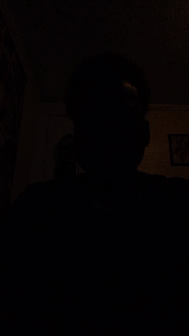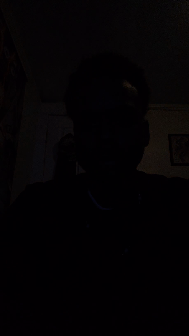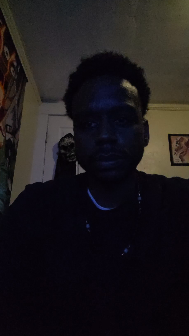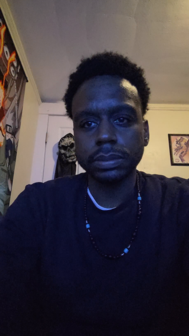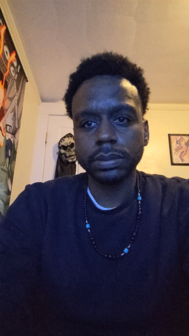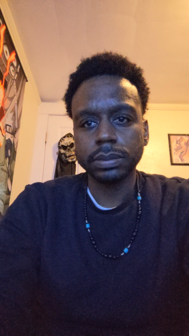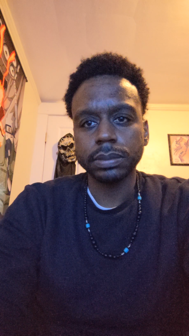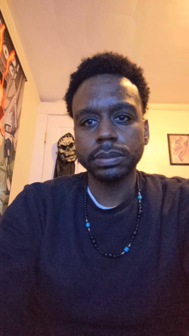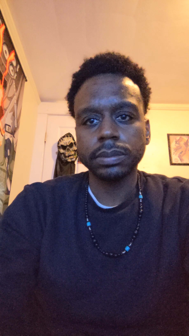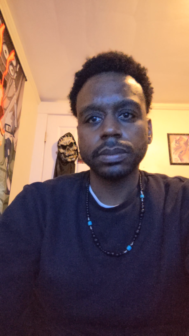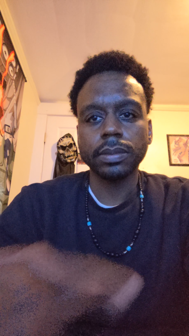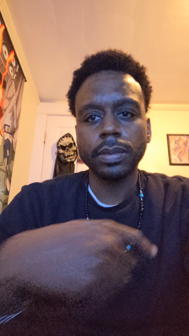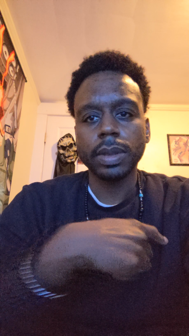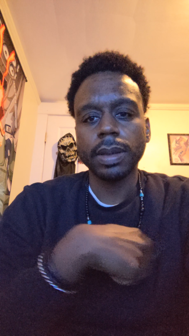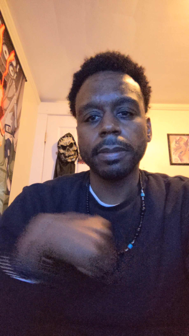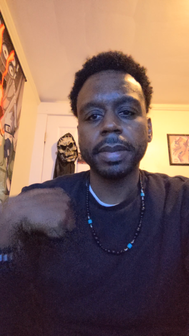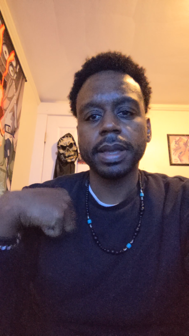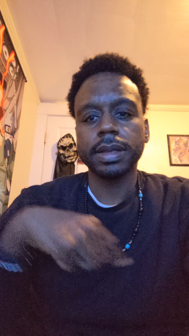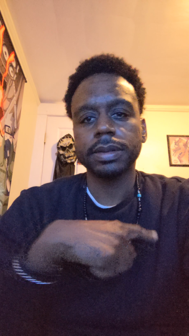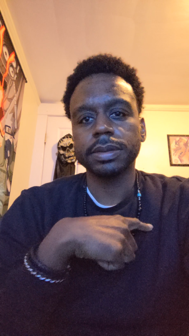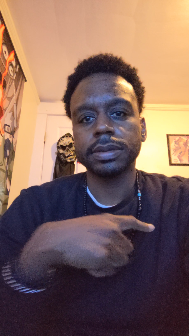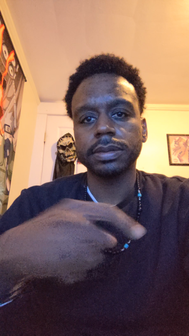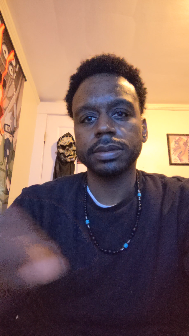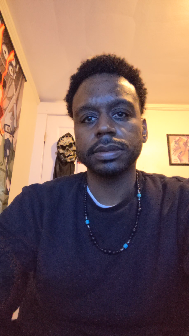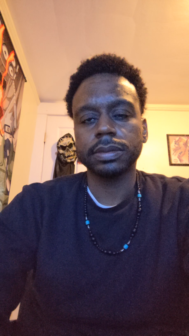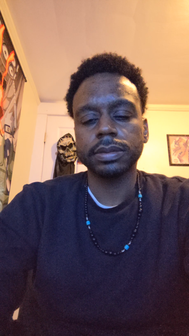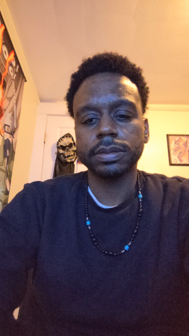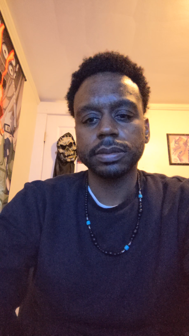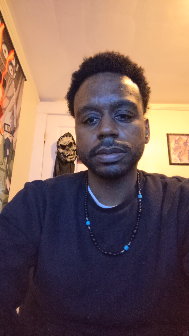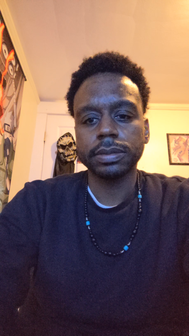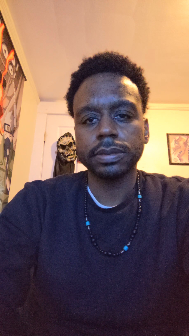bib